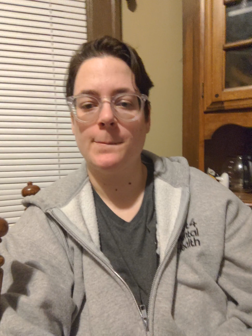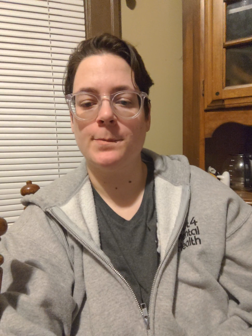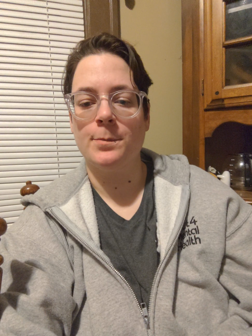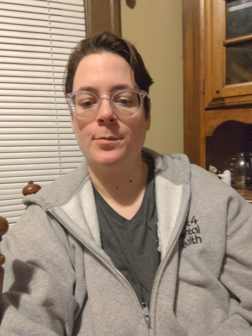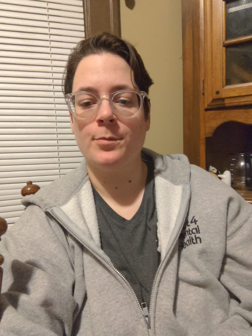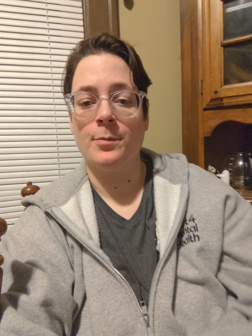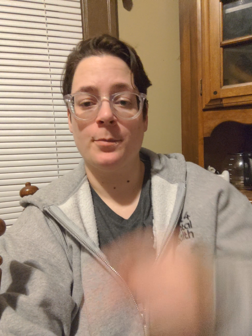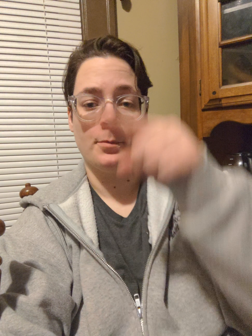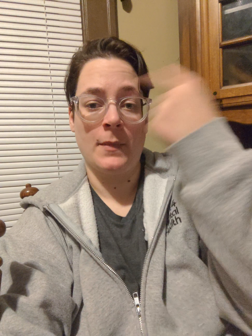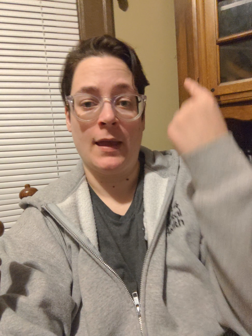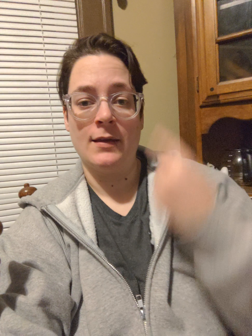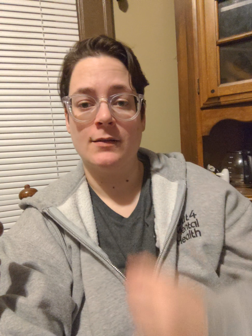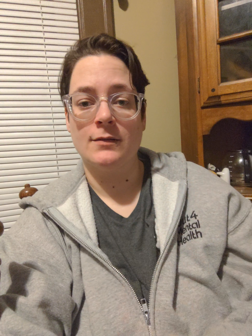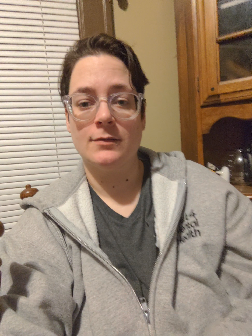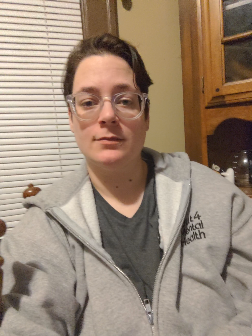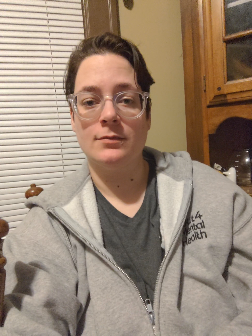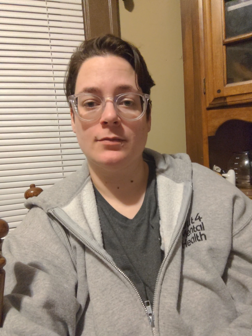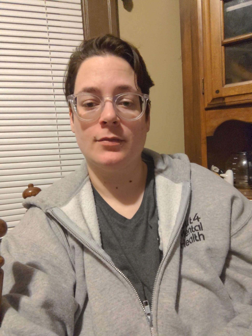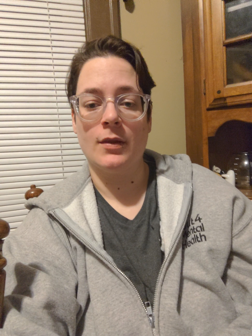black